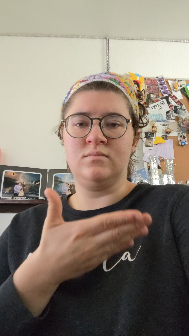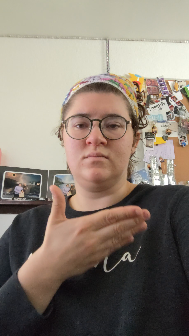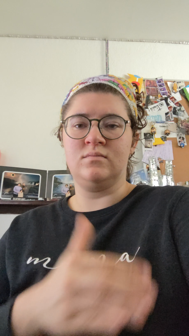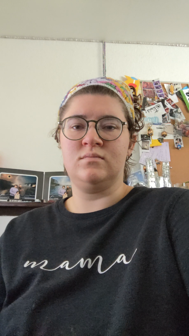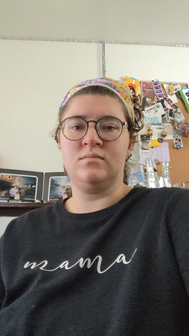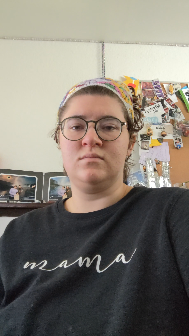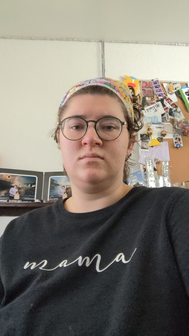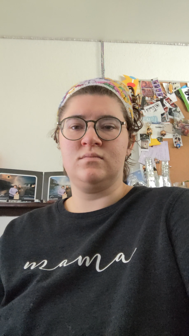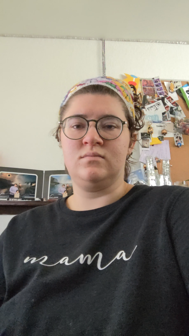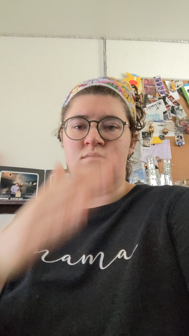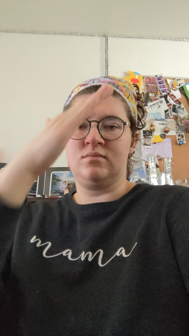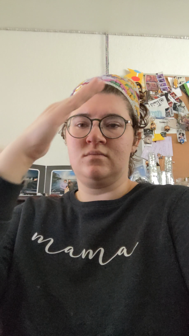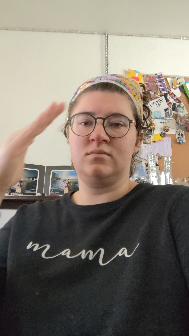roof